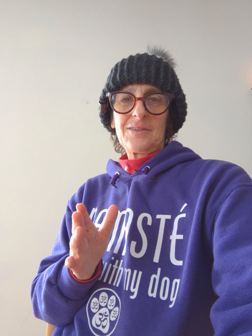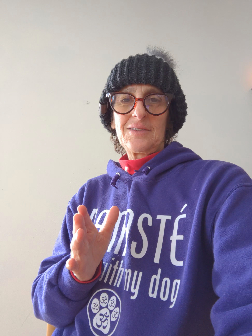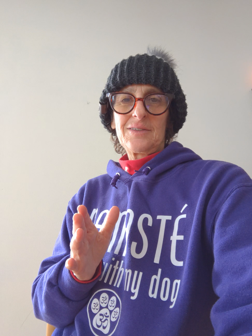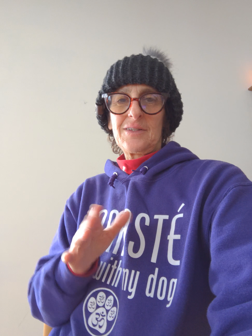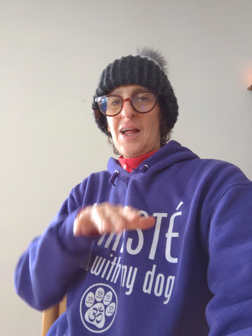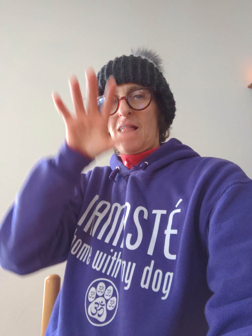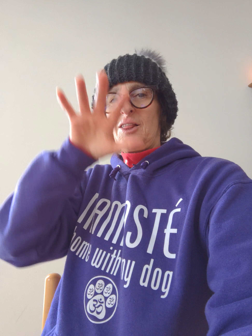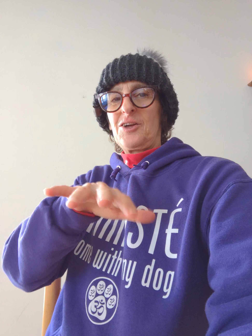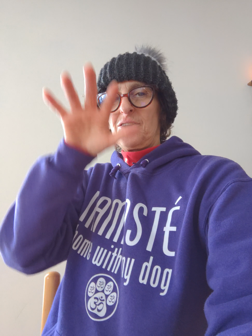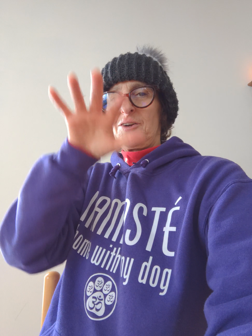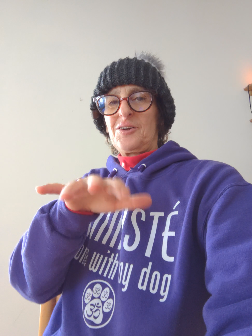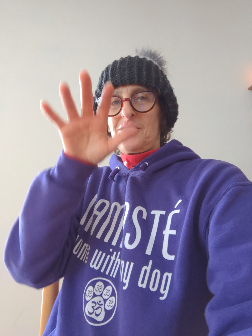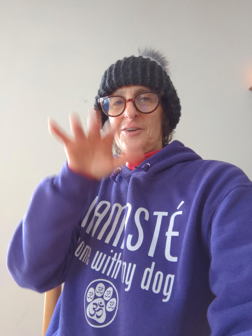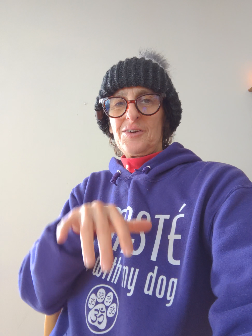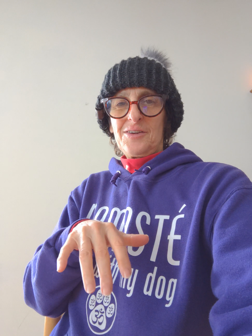alligator